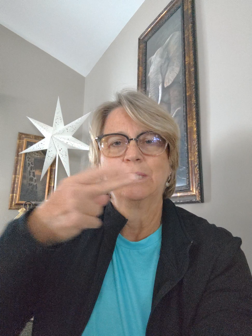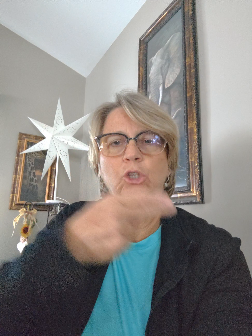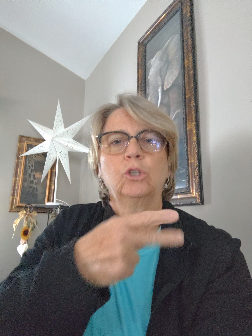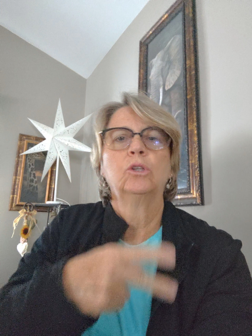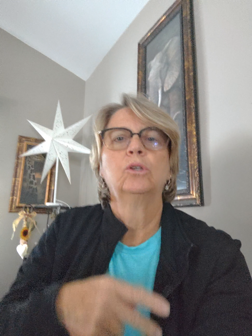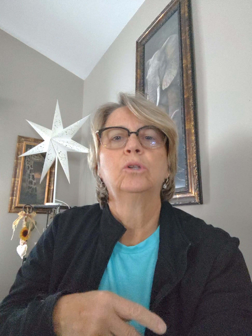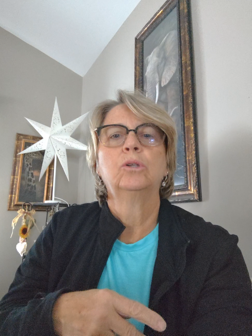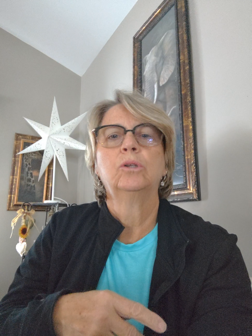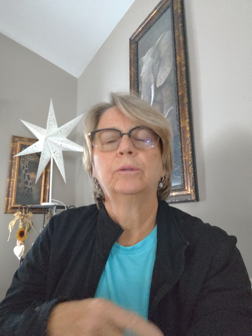scissors